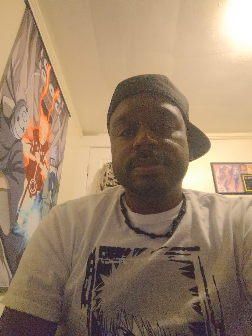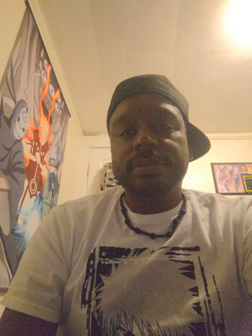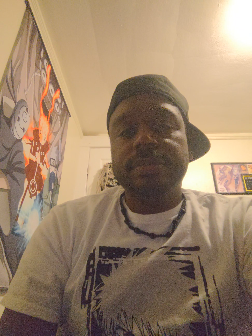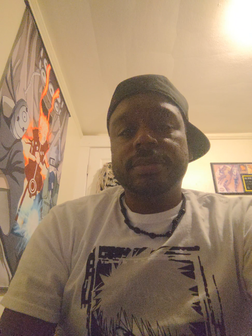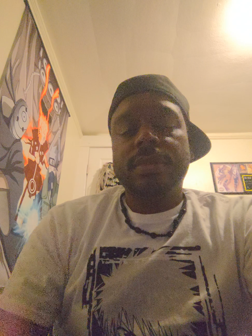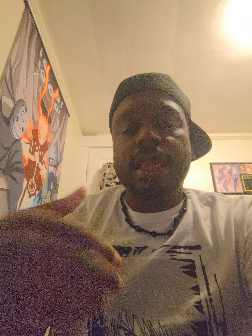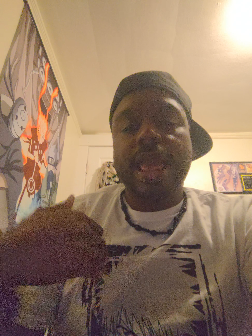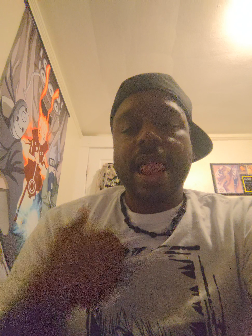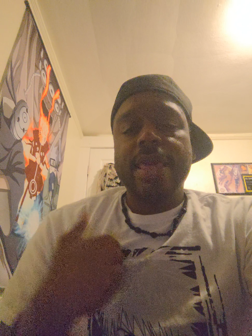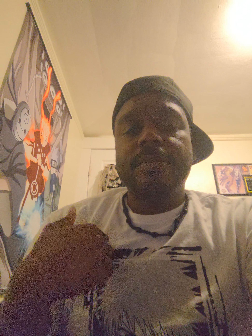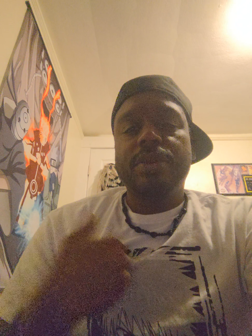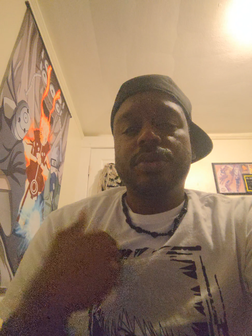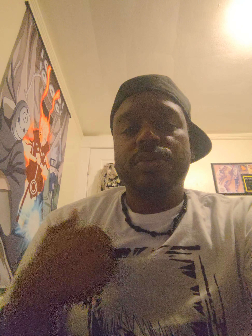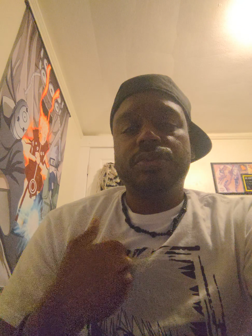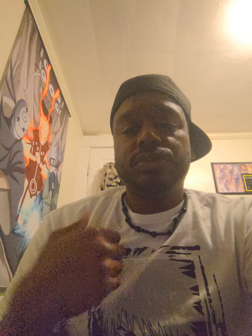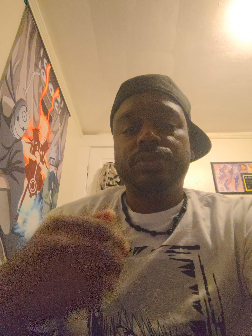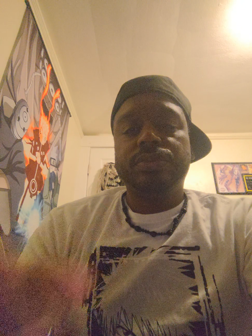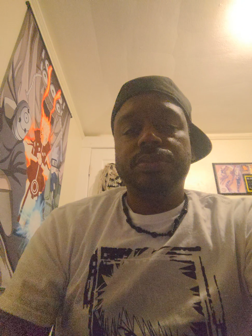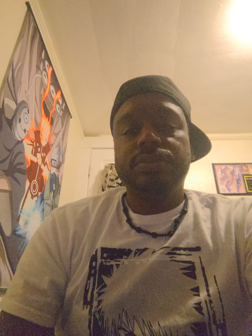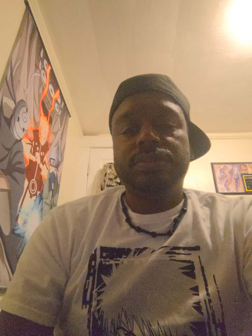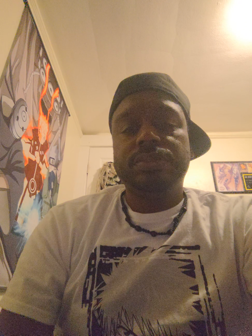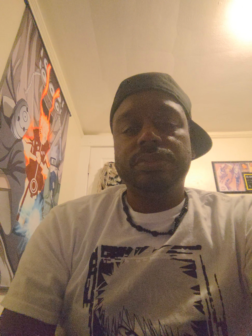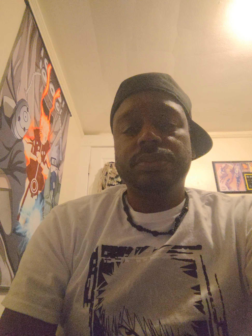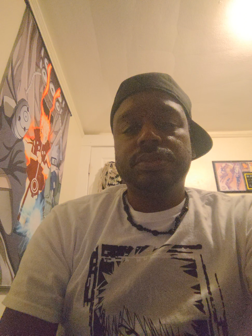animal